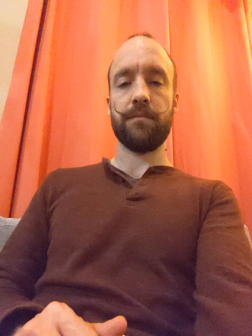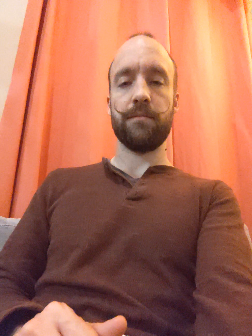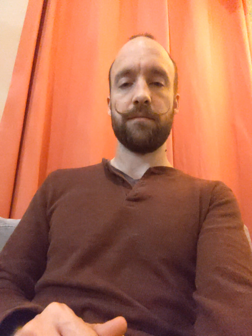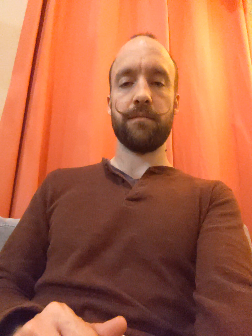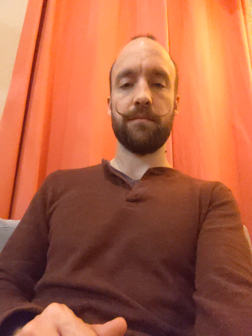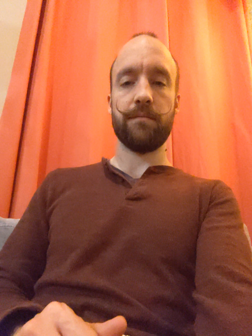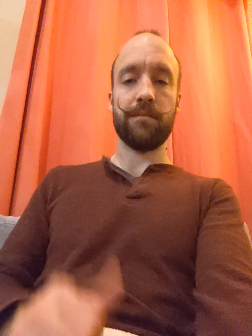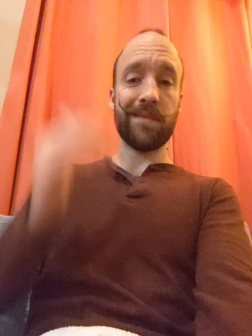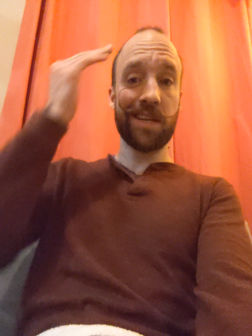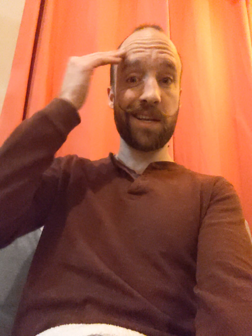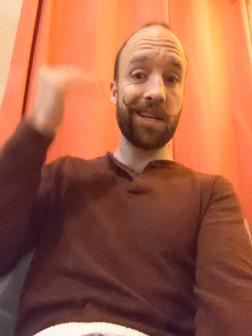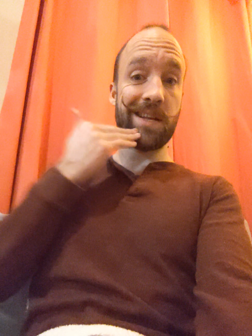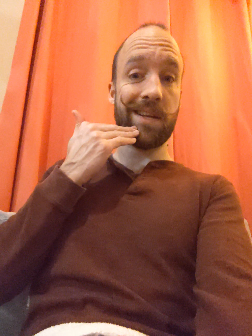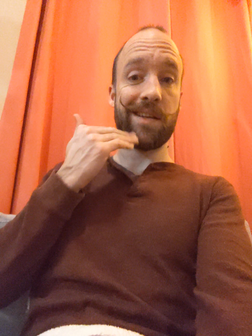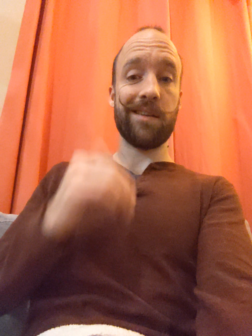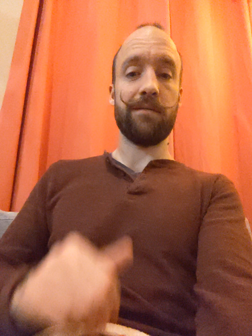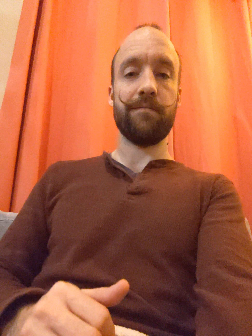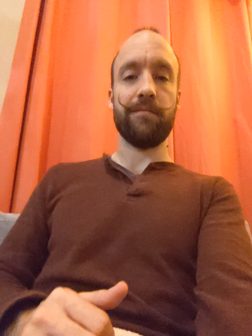head